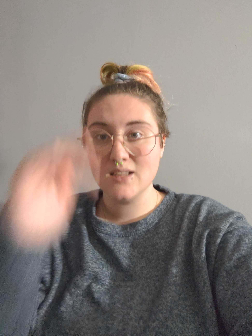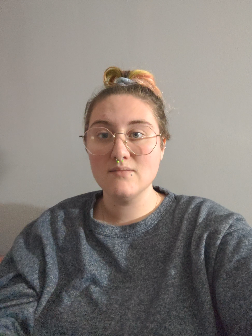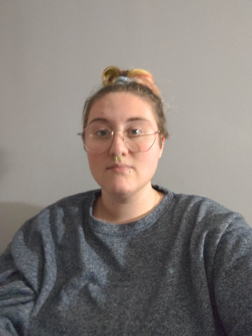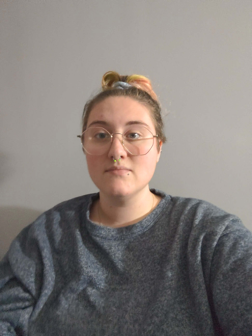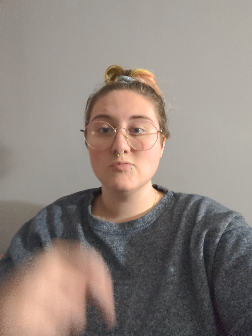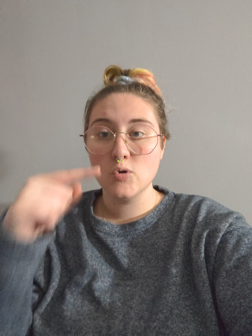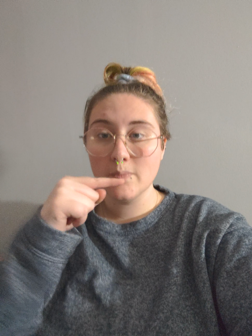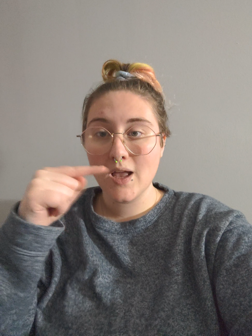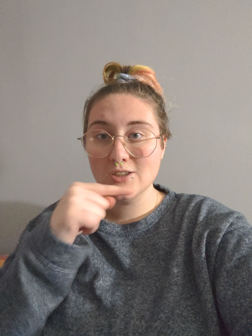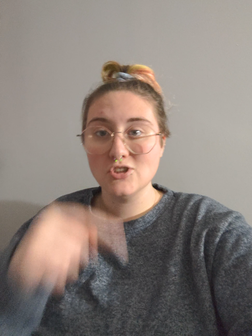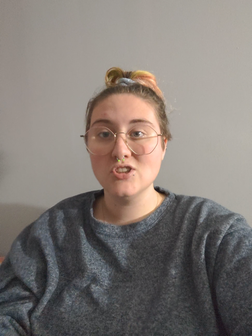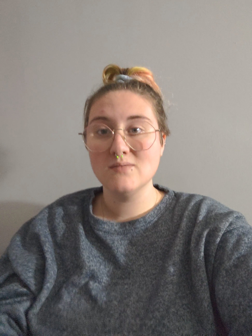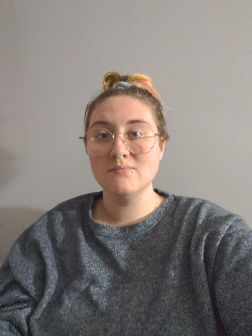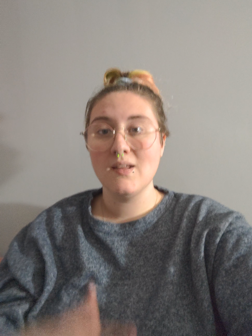toothbrush